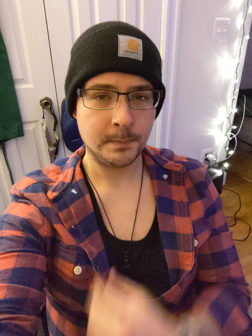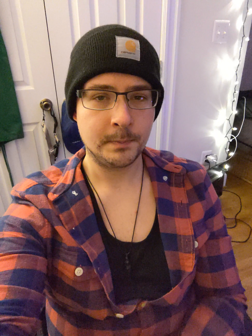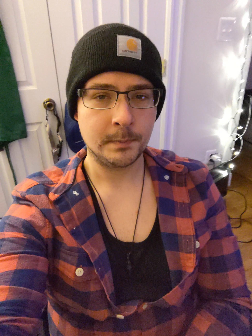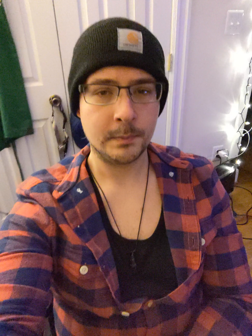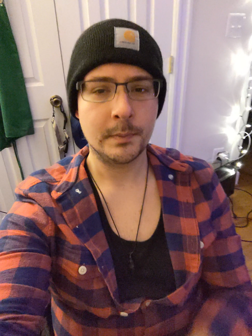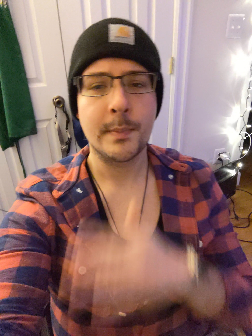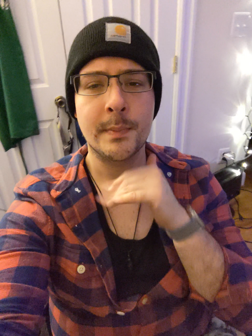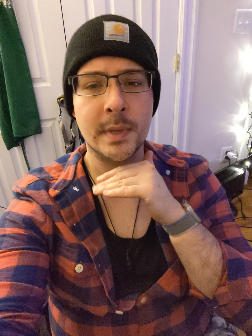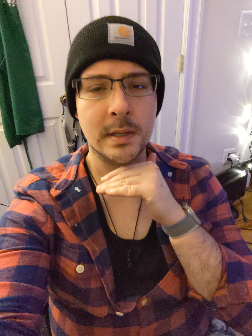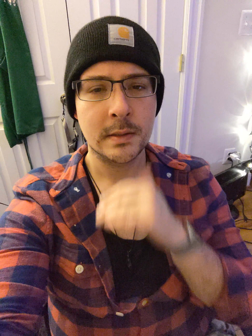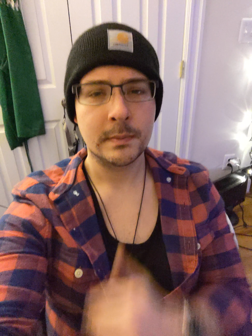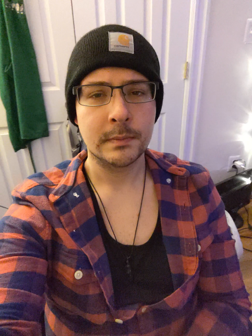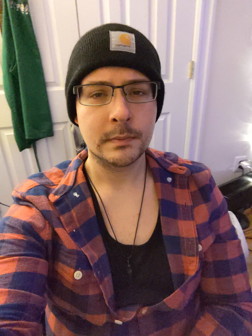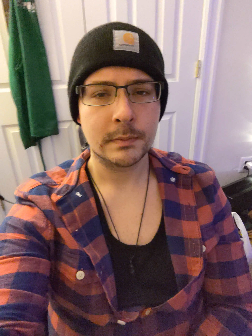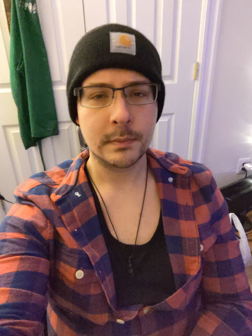pig